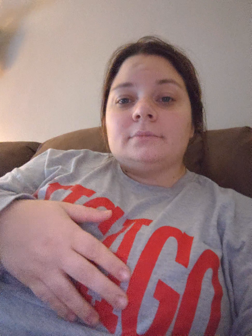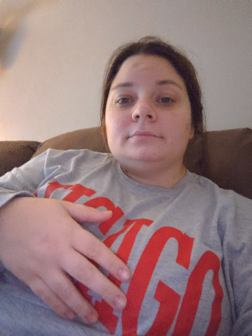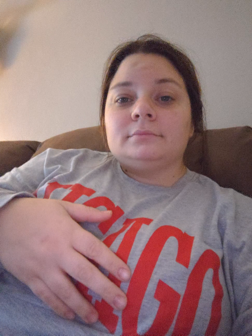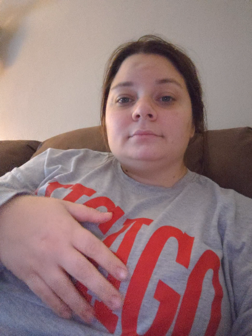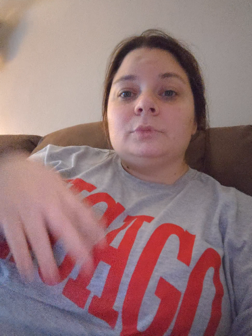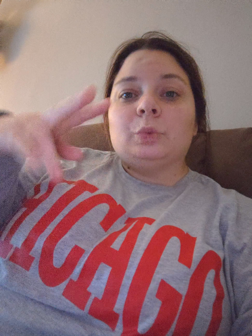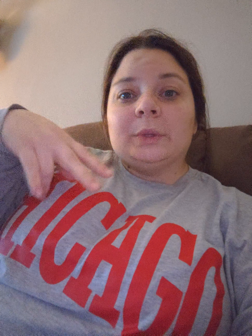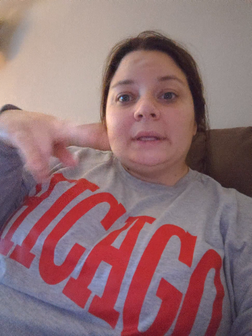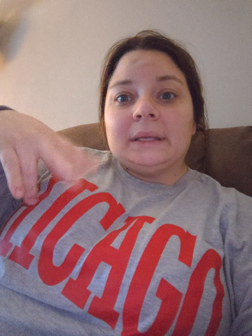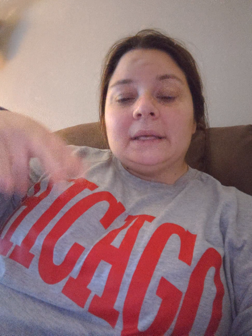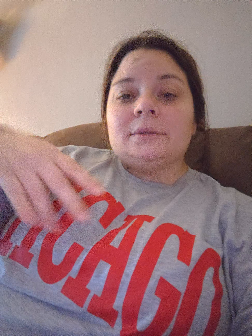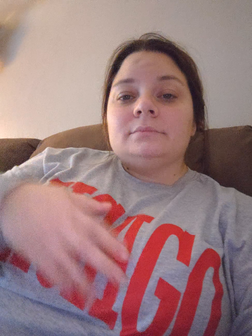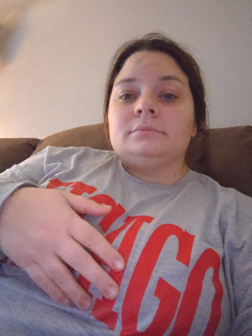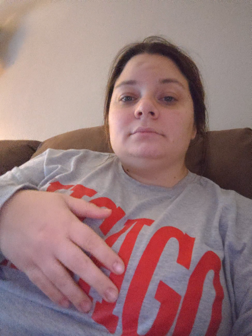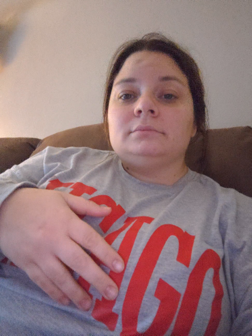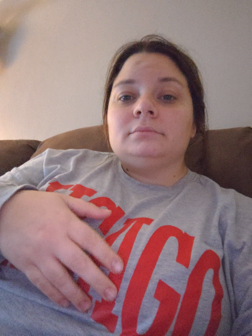read